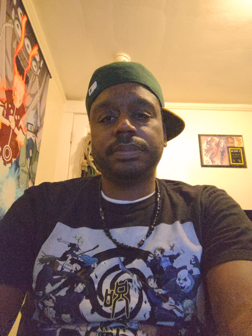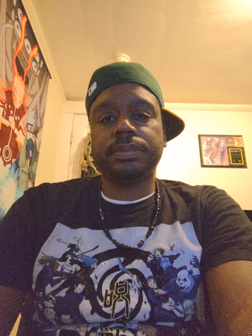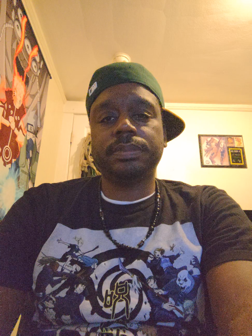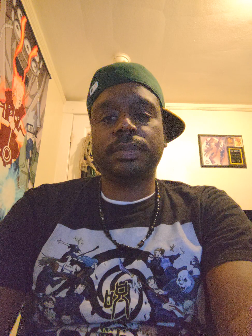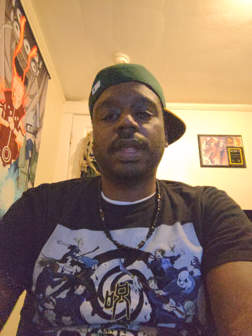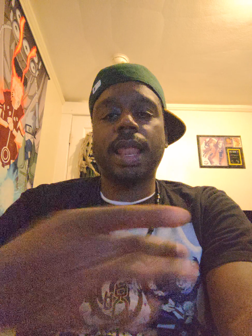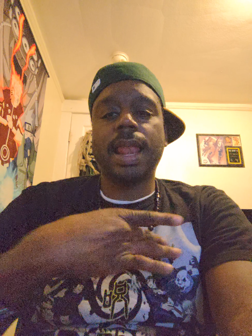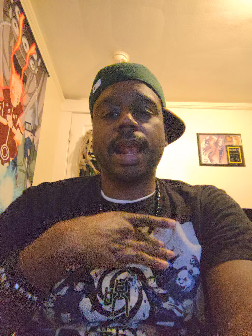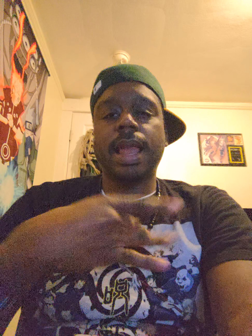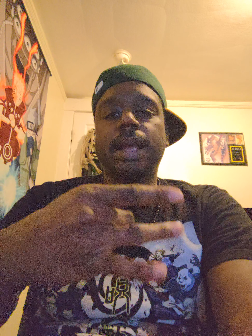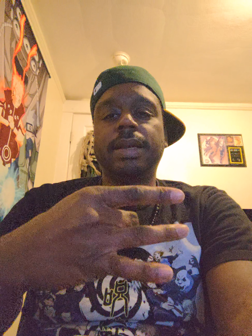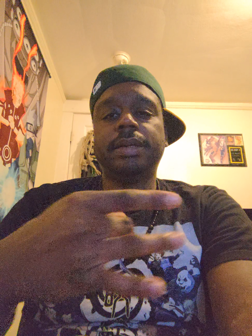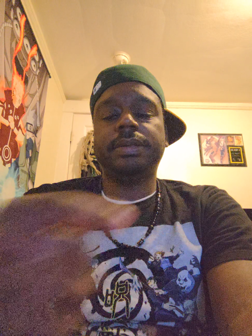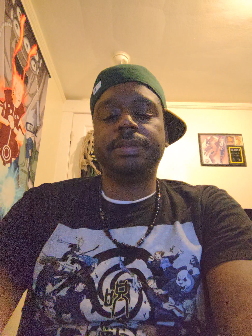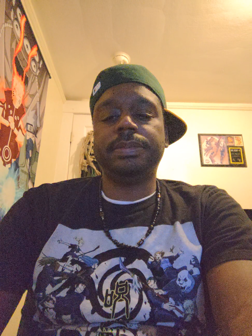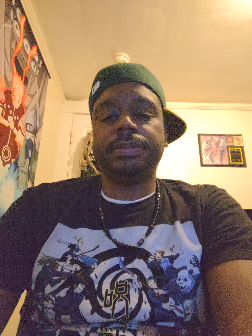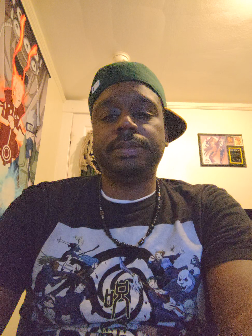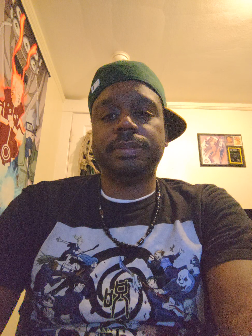like